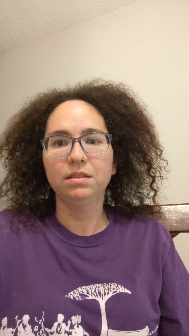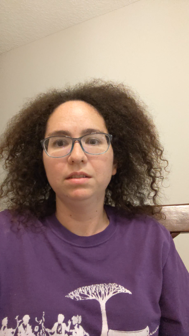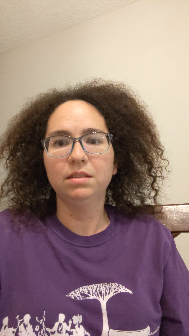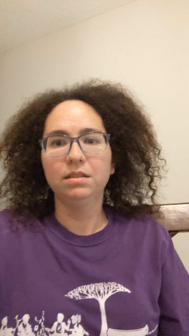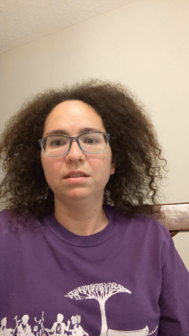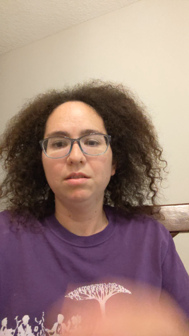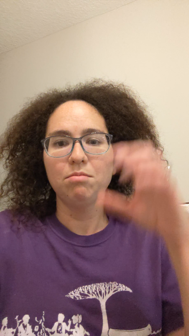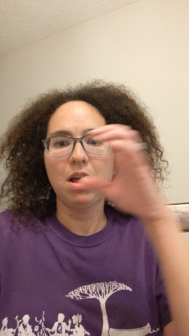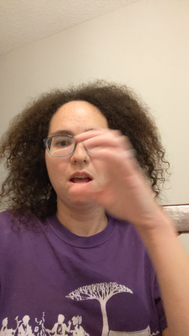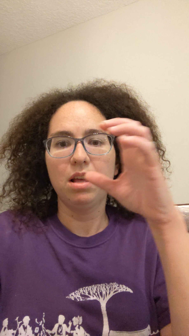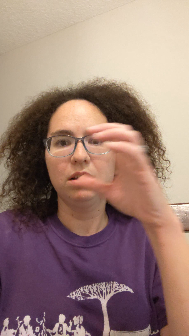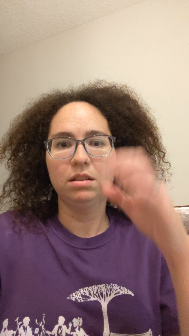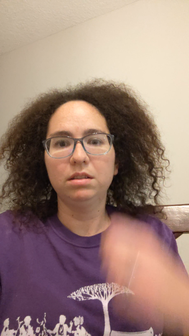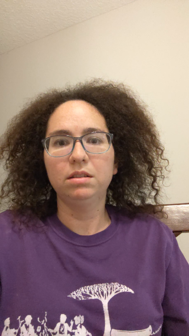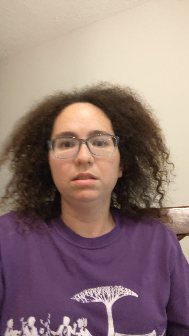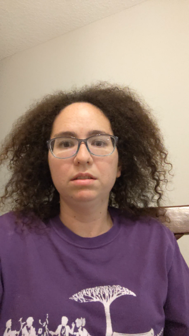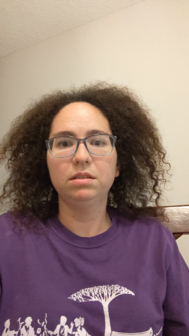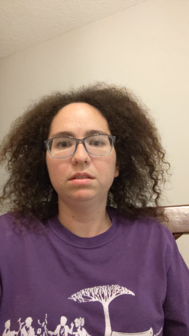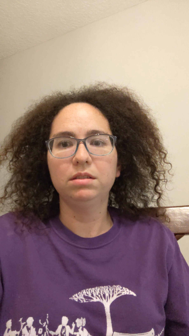ball